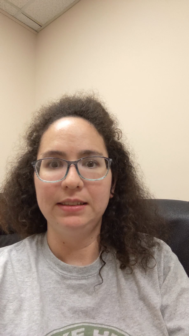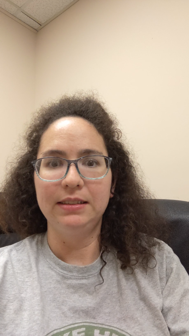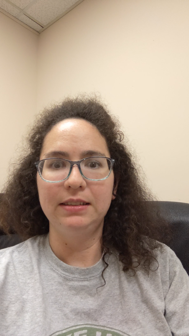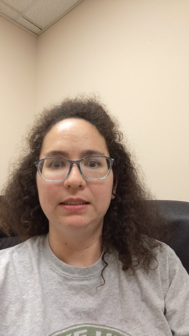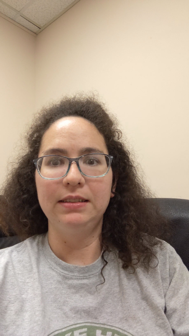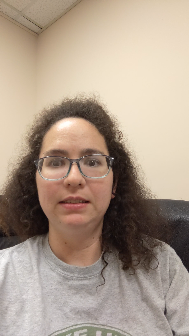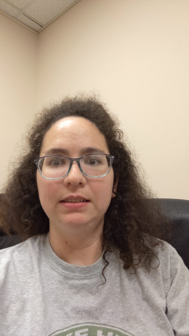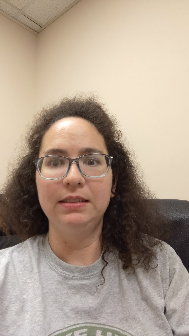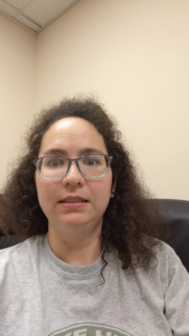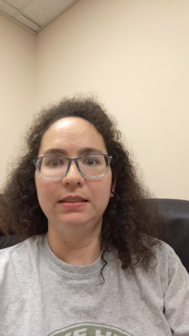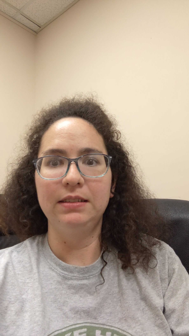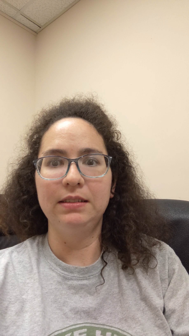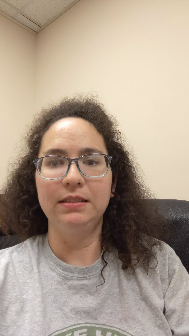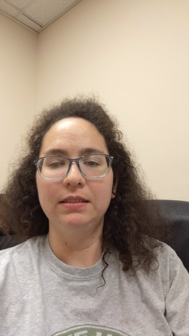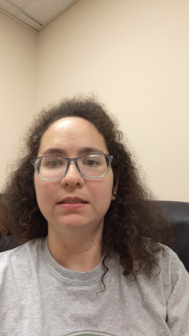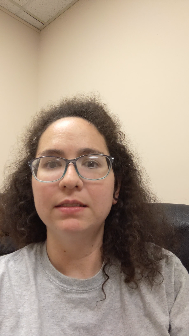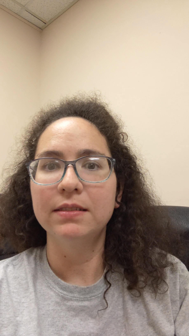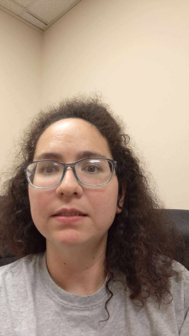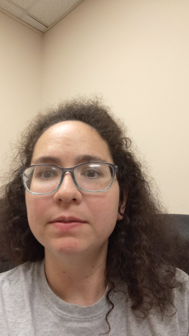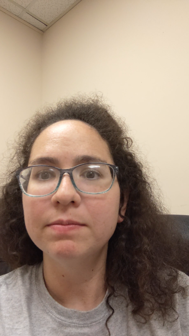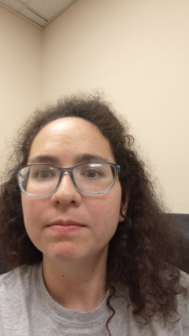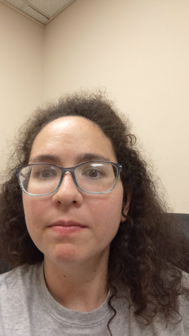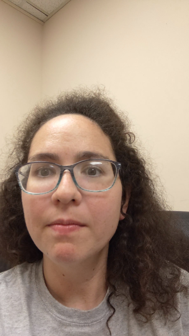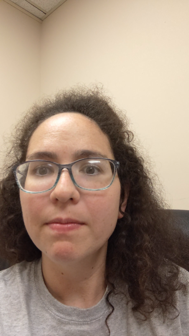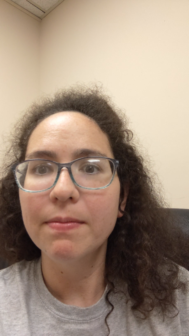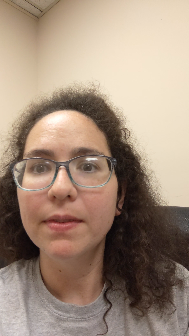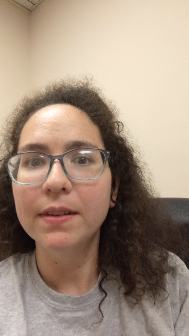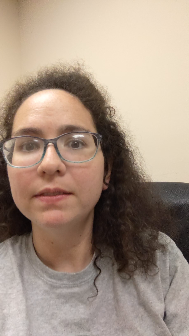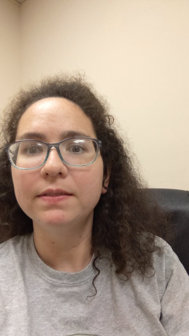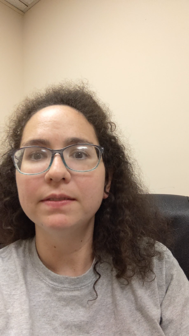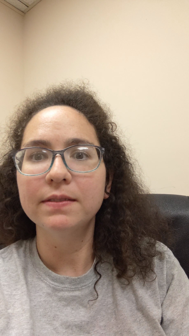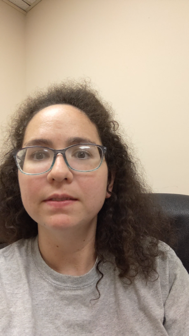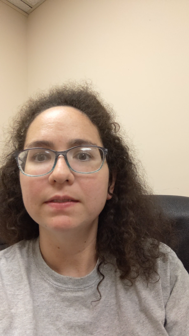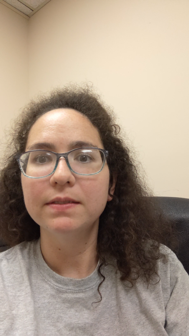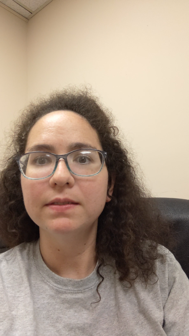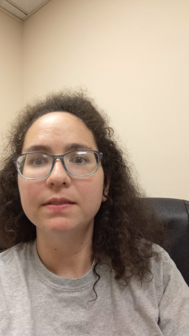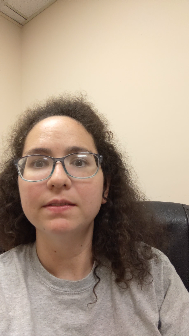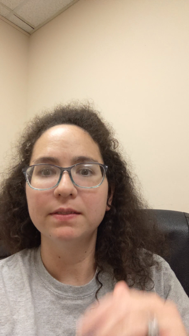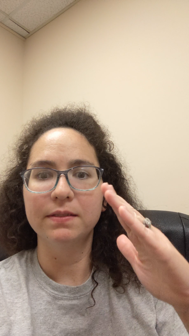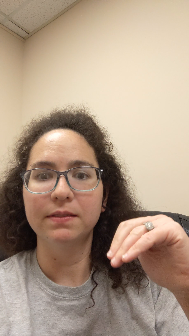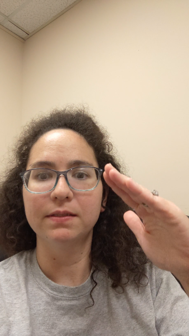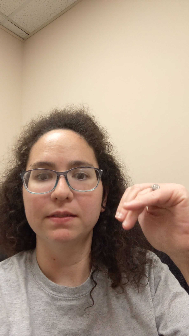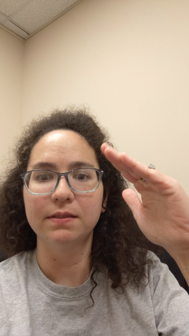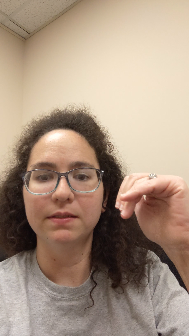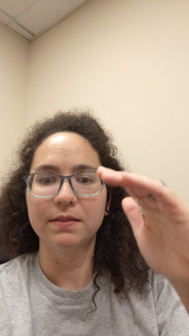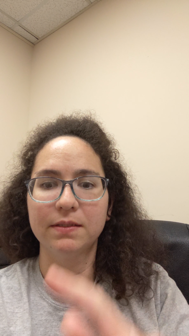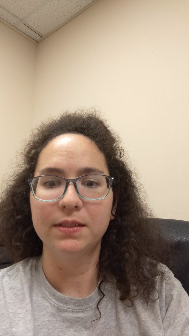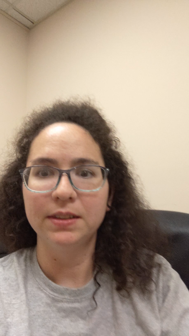downtown